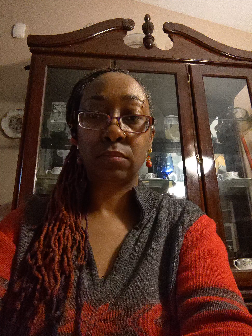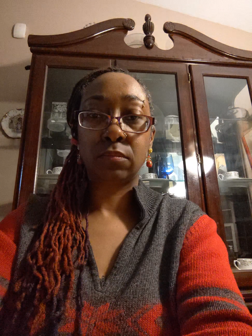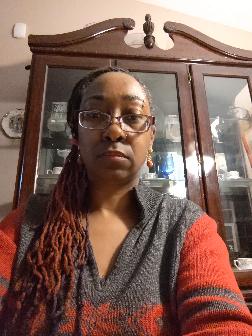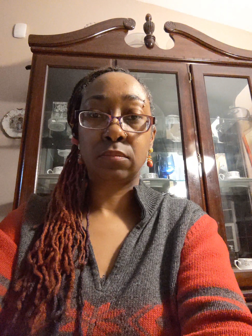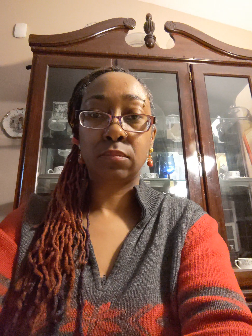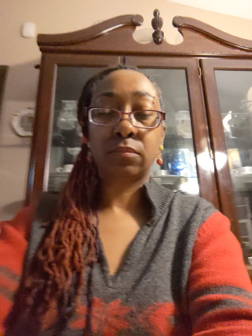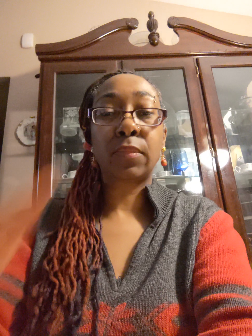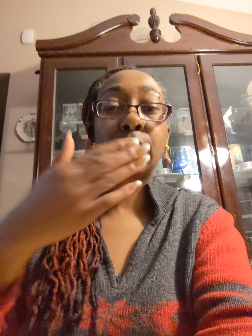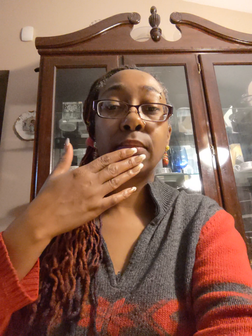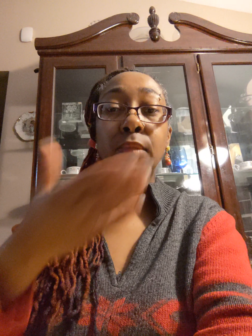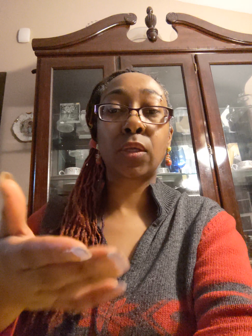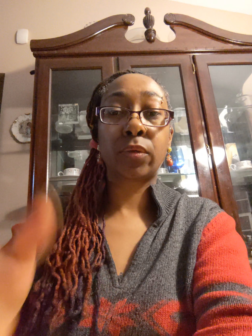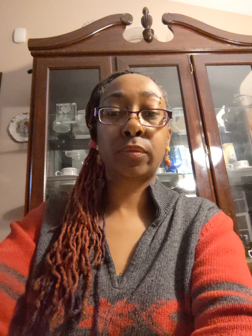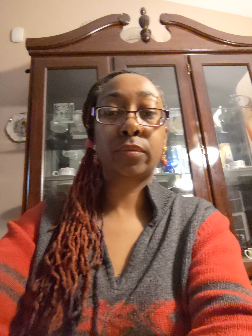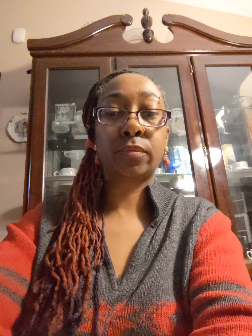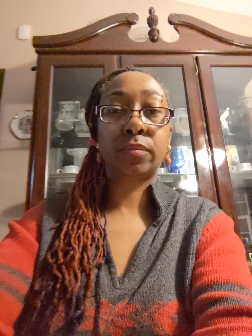thank you